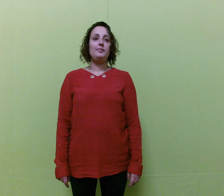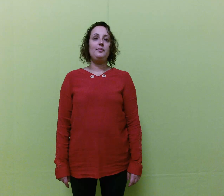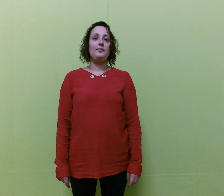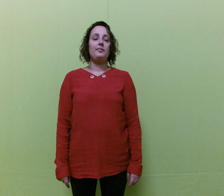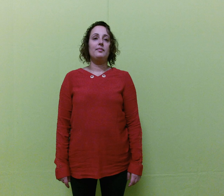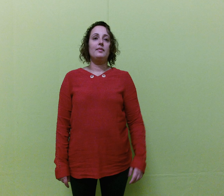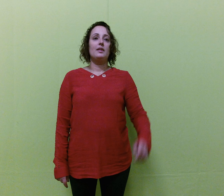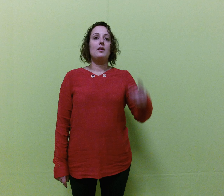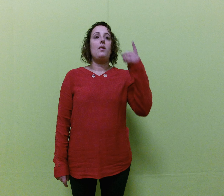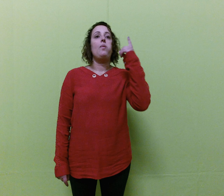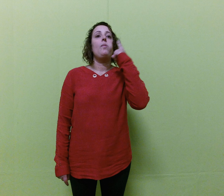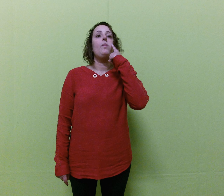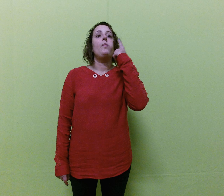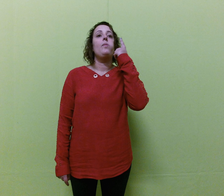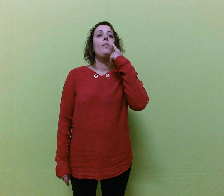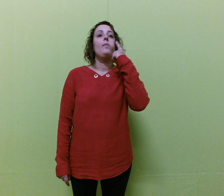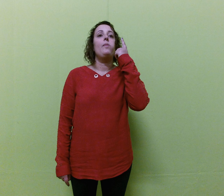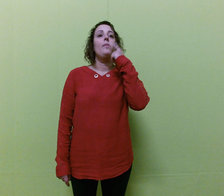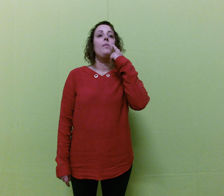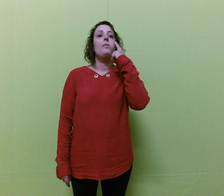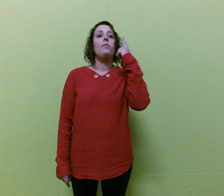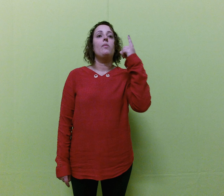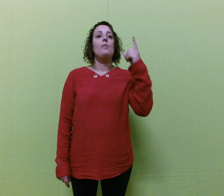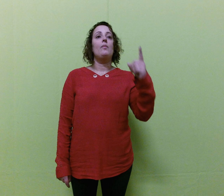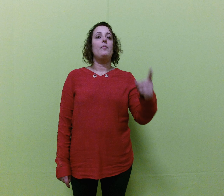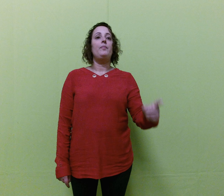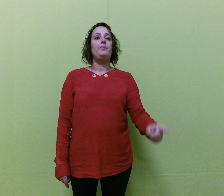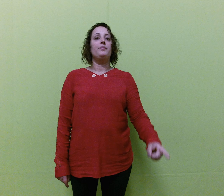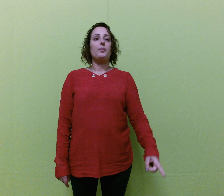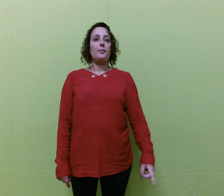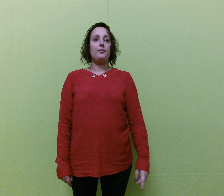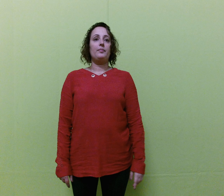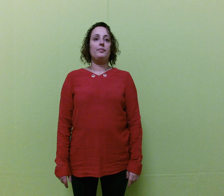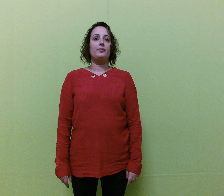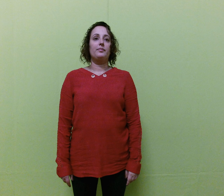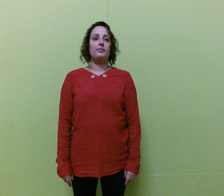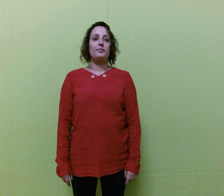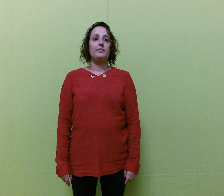bala